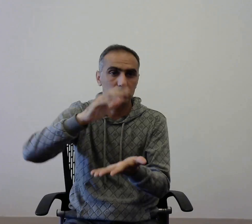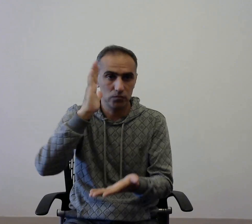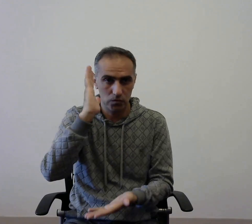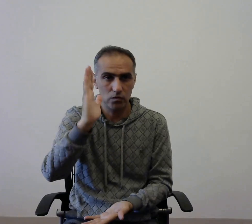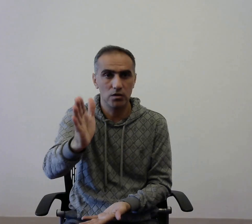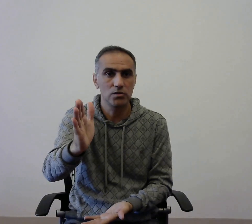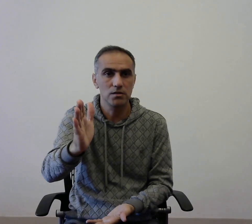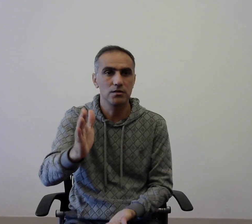olacaq